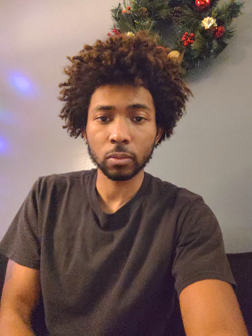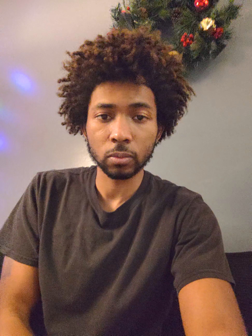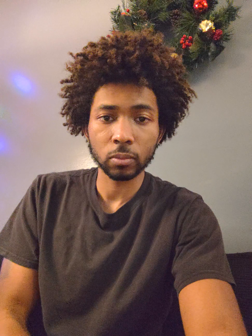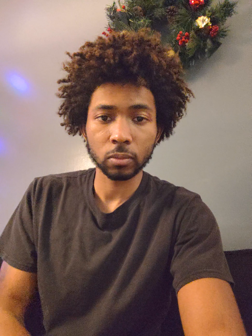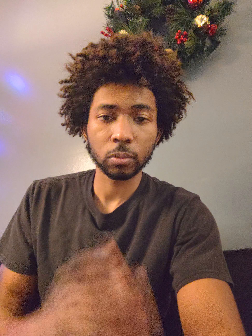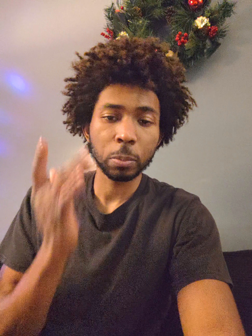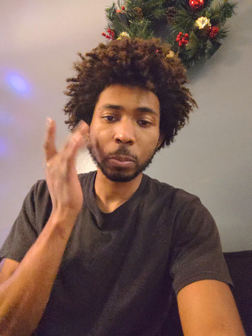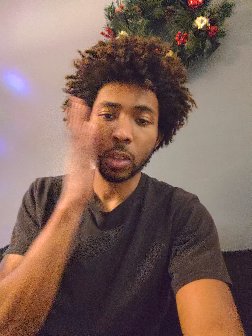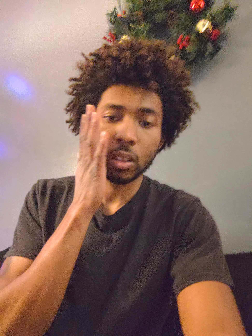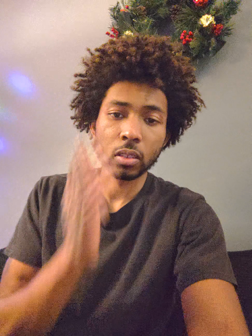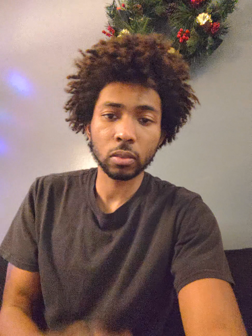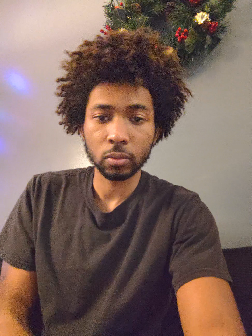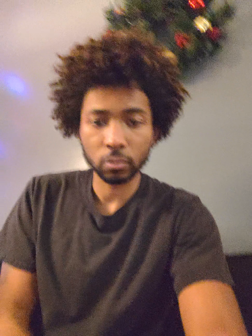bee